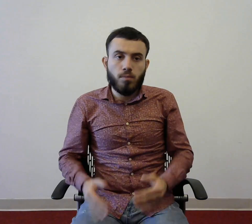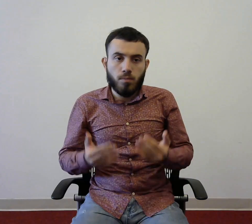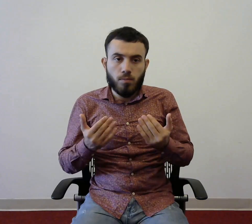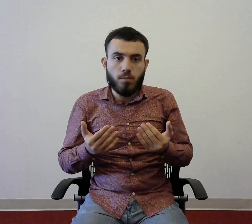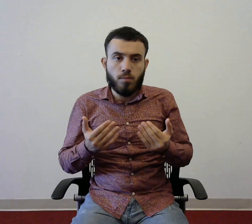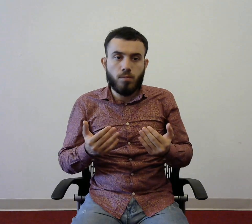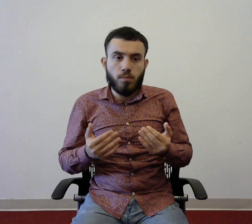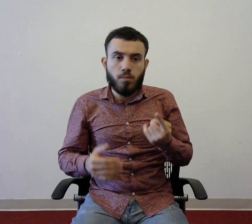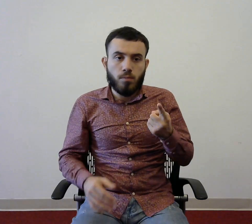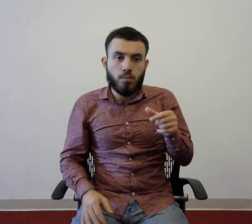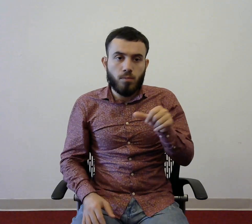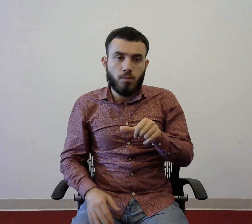bu həftə